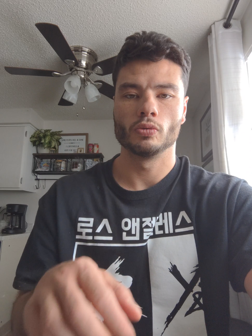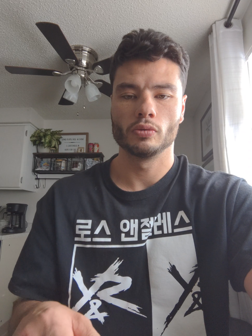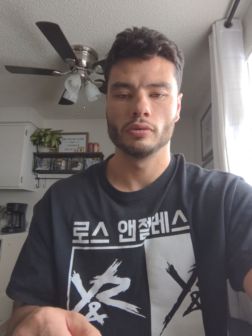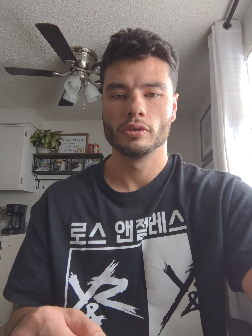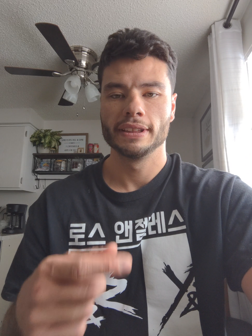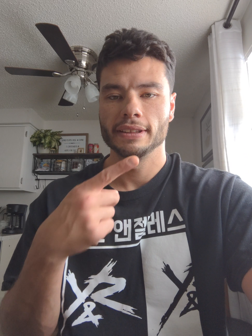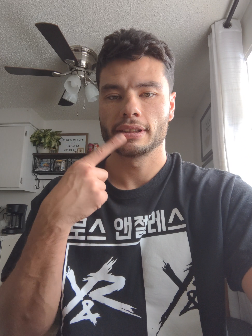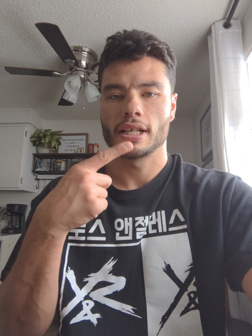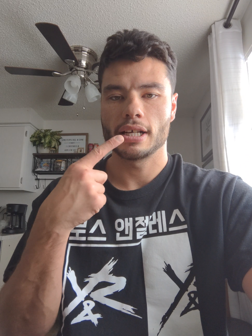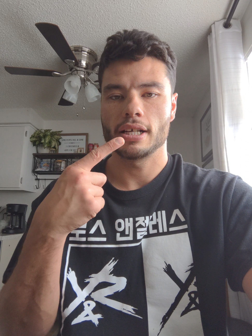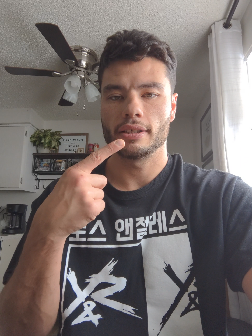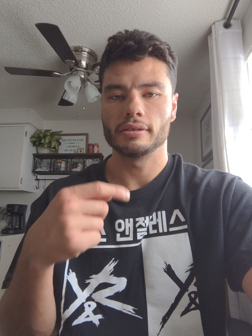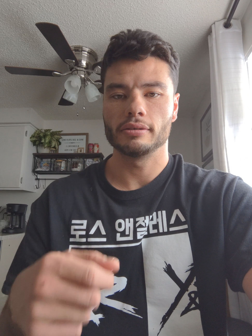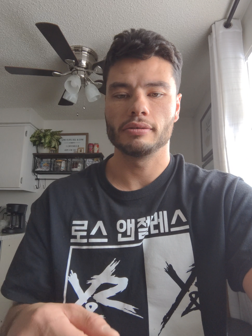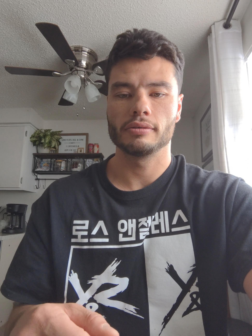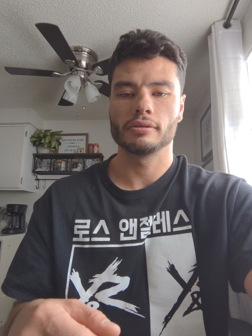say